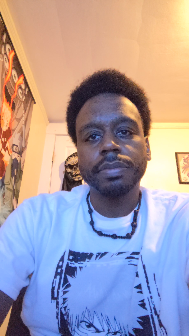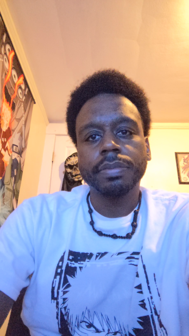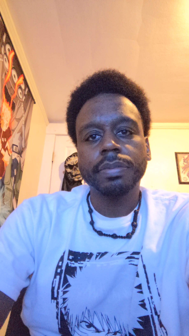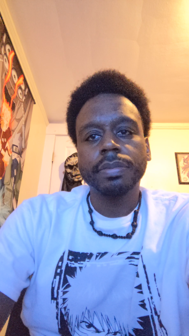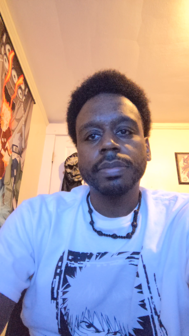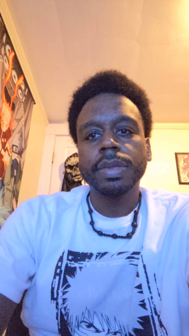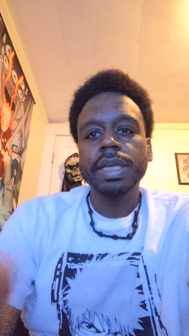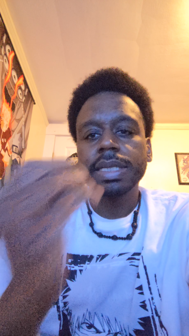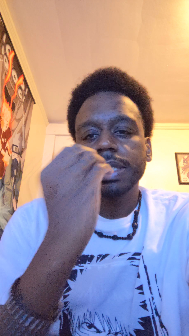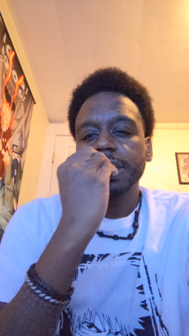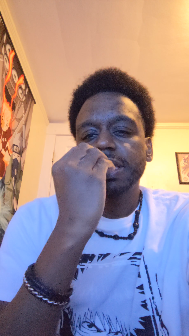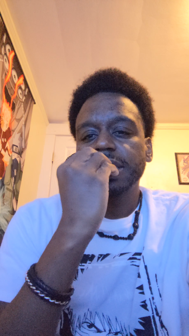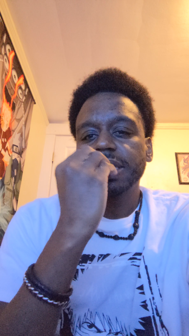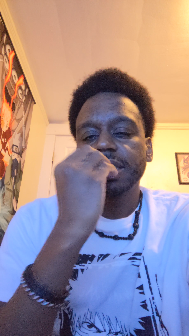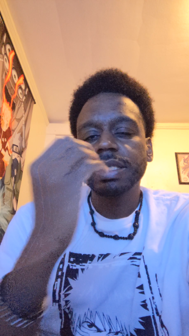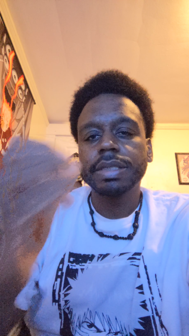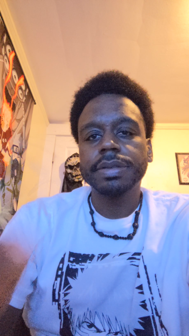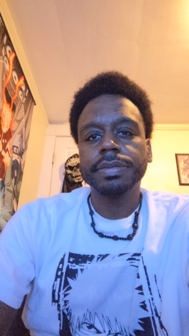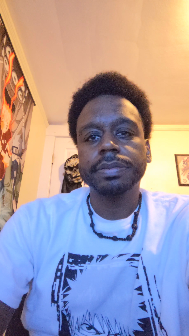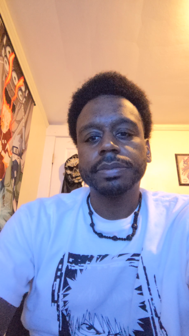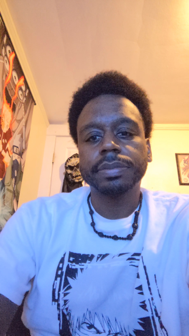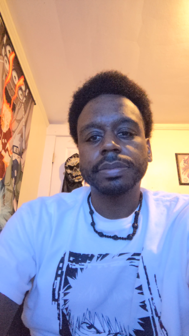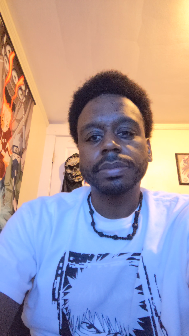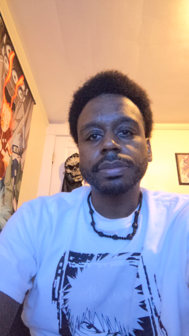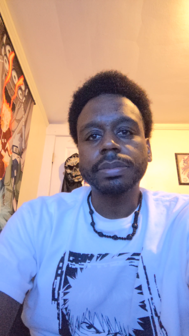eat